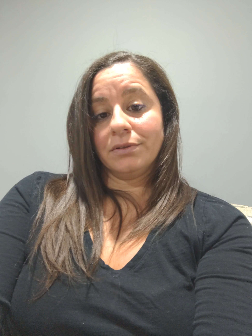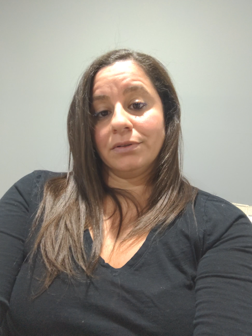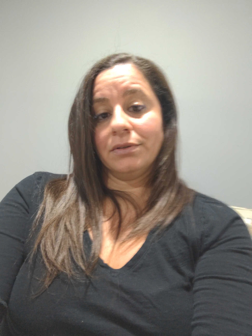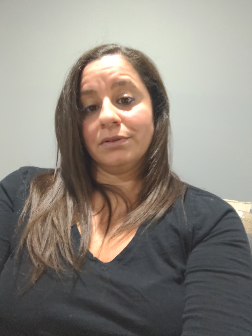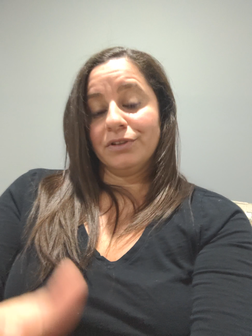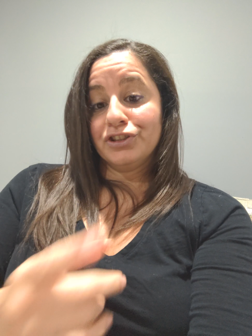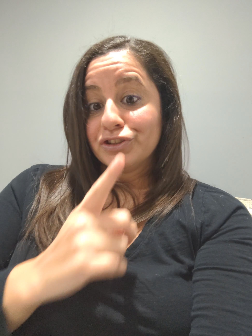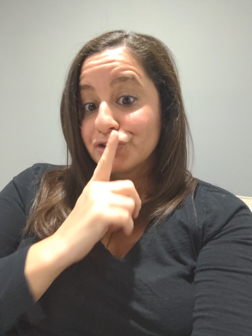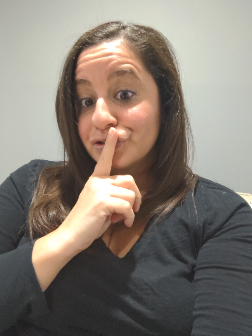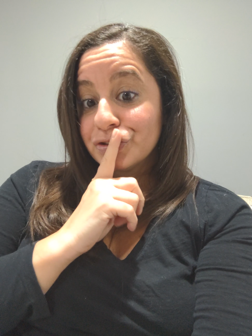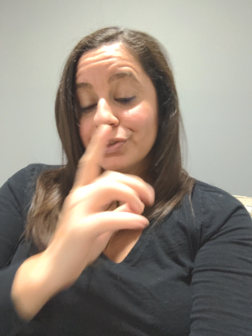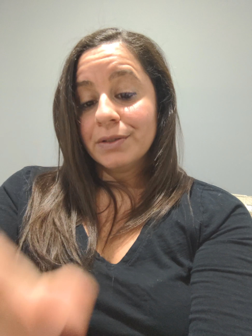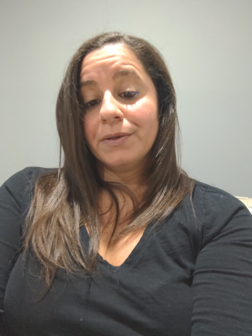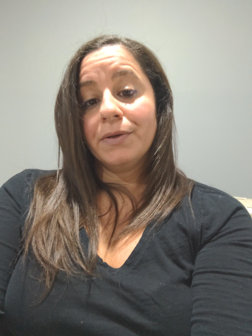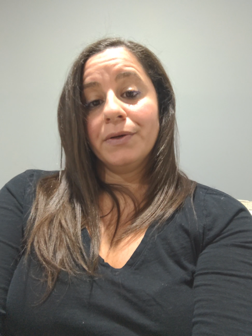shhh